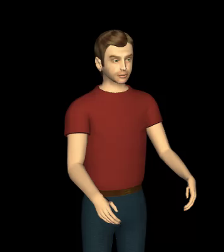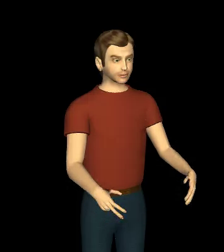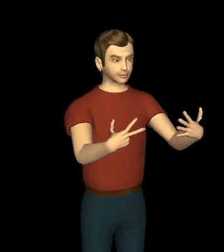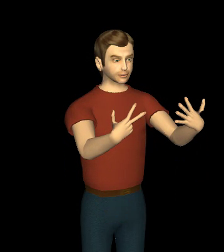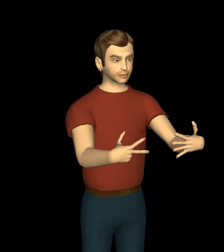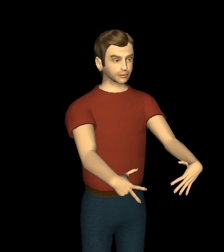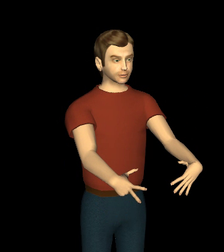18